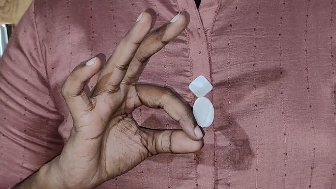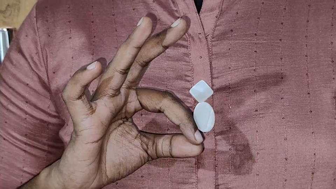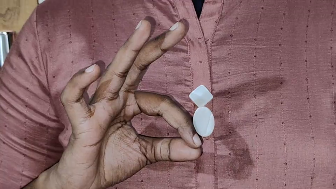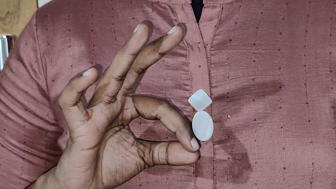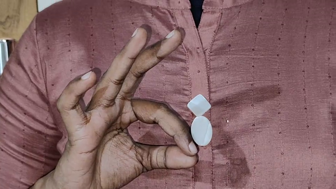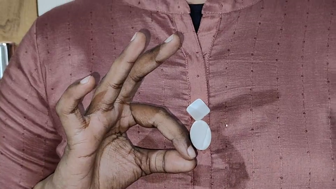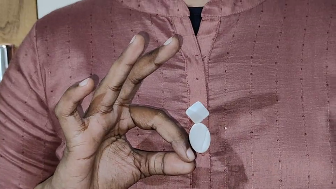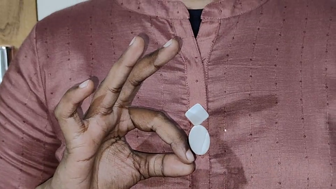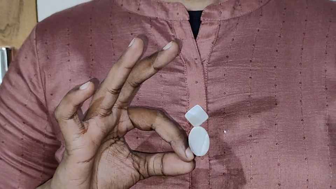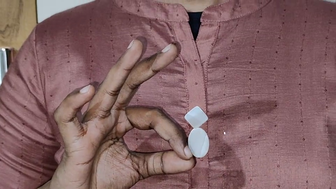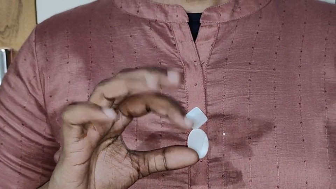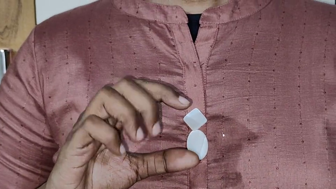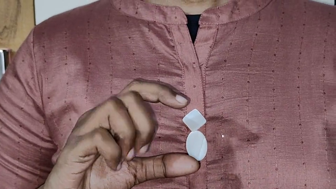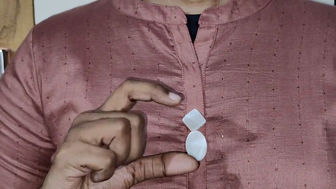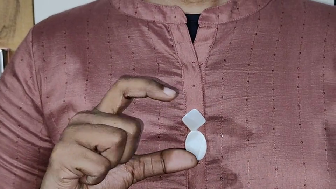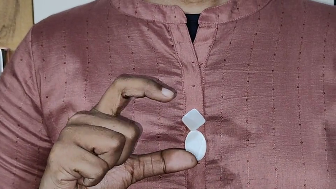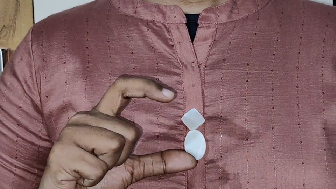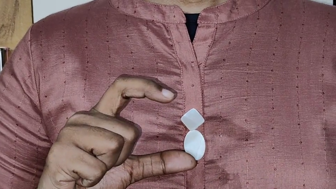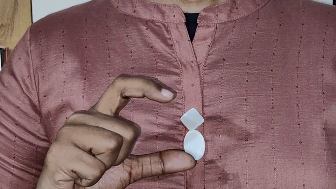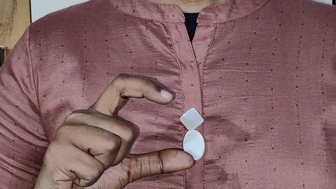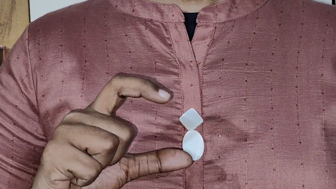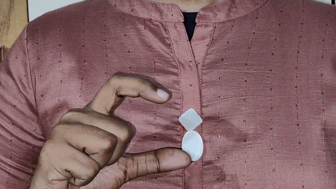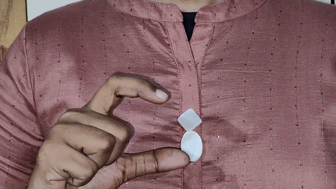ഓ